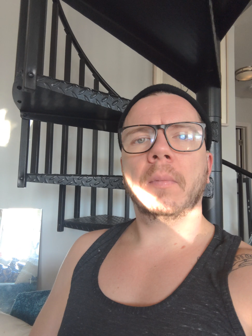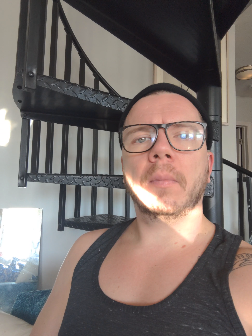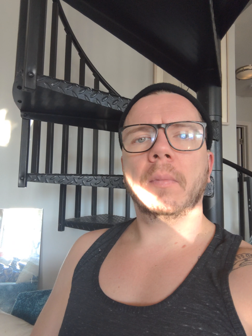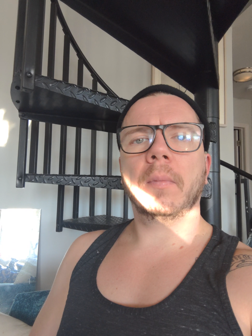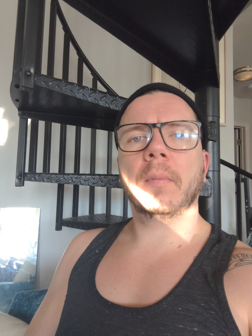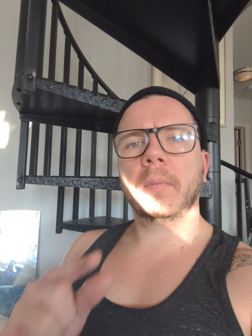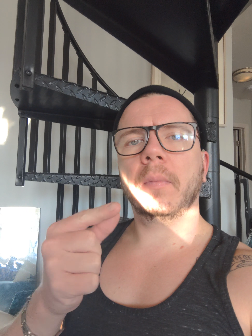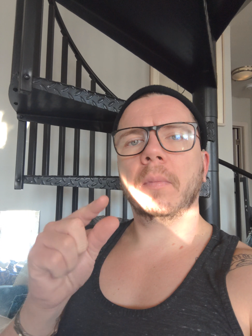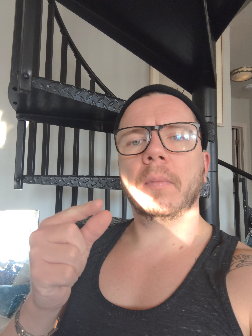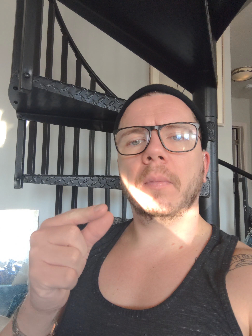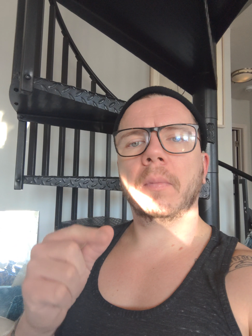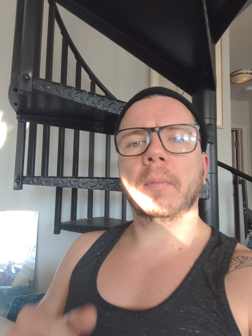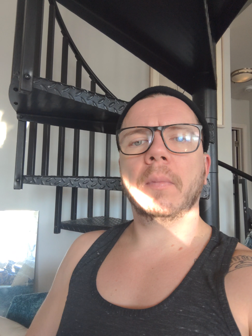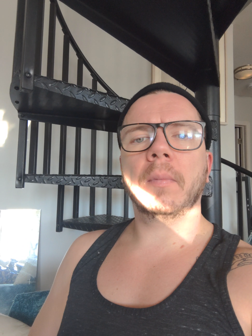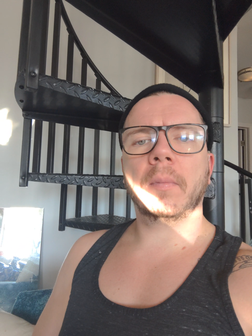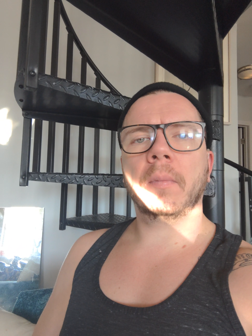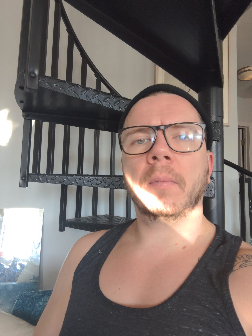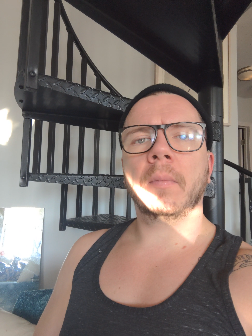green